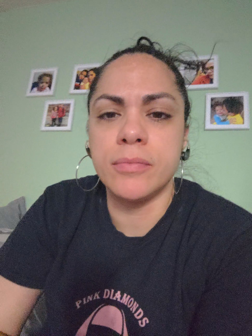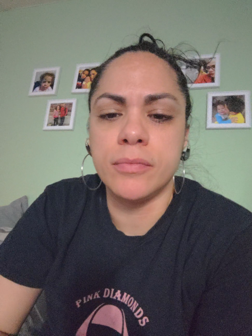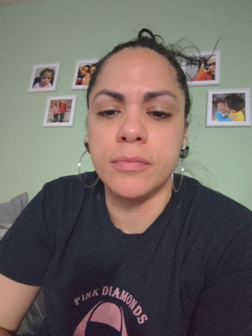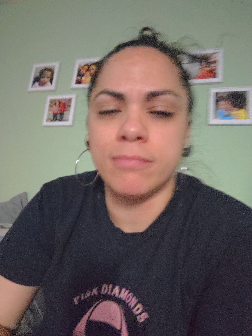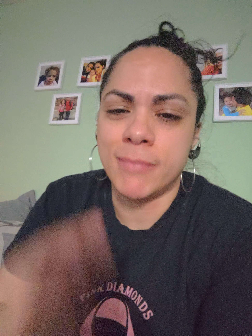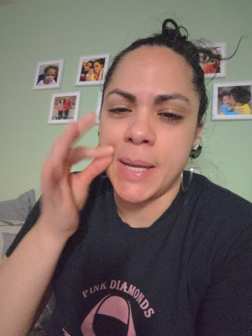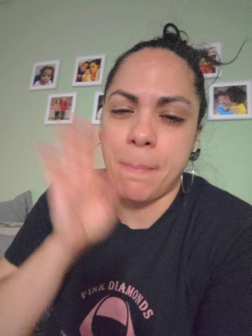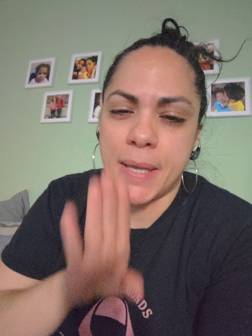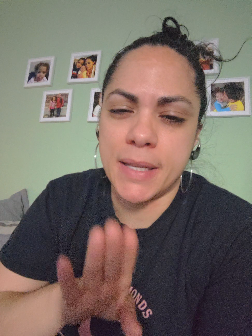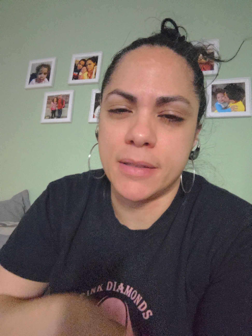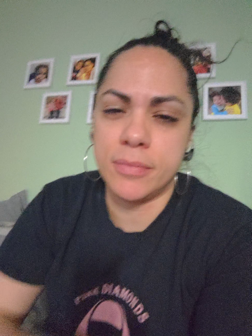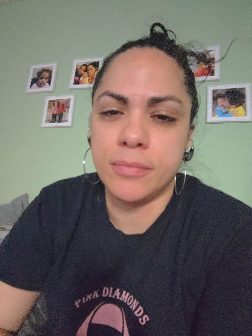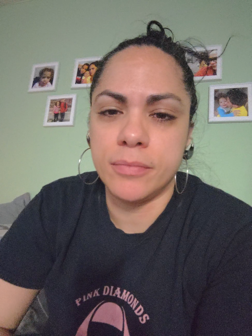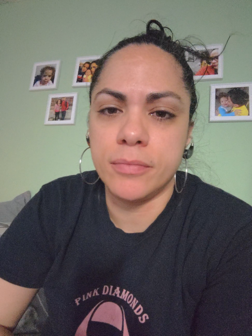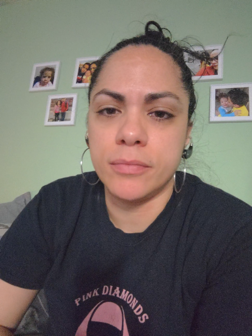bee